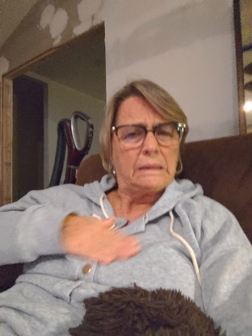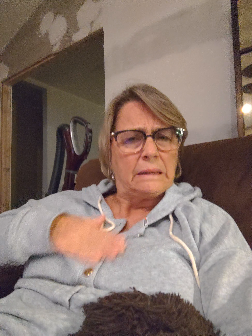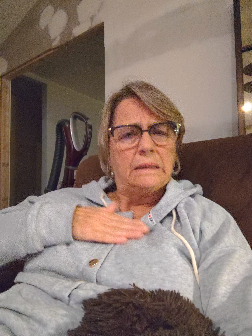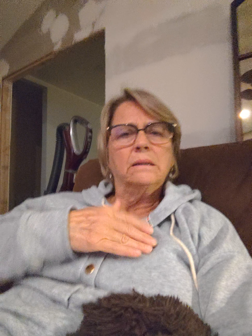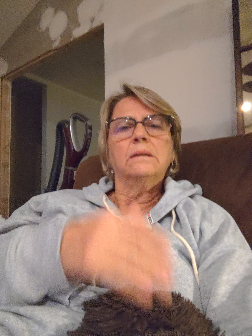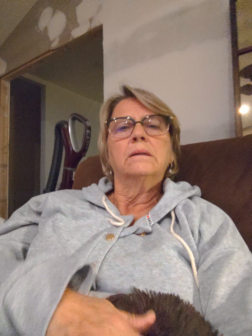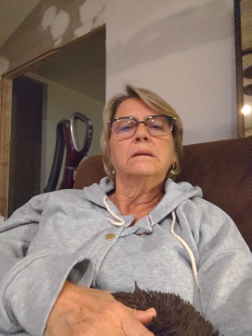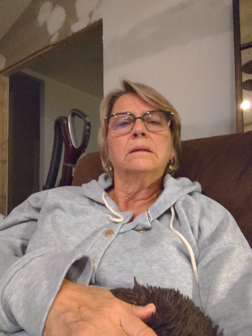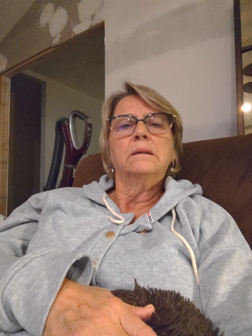please